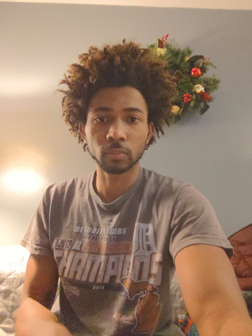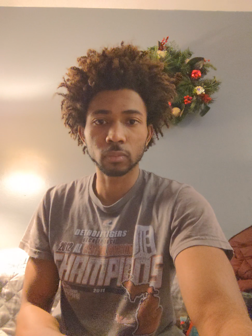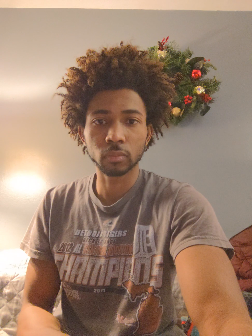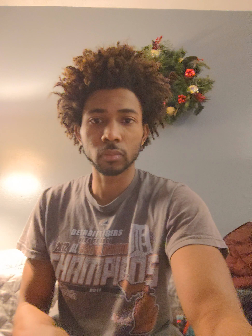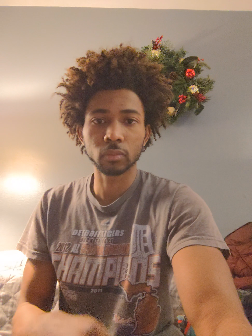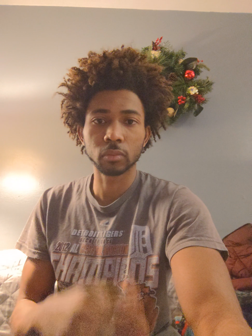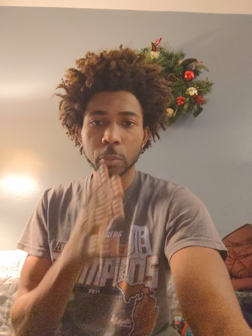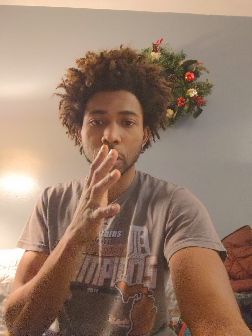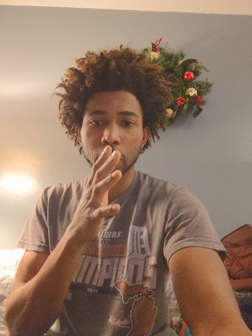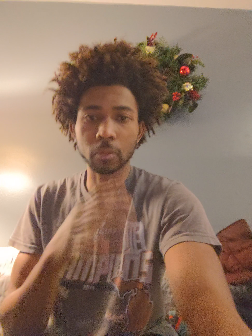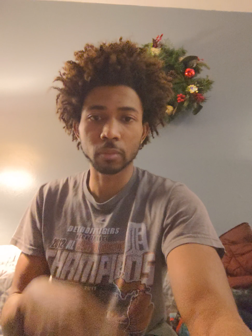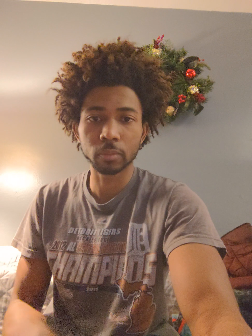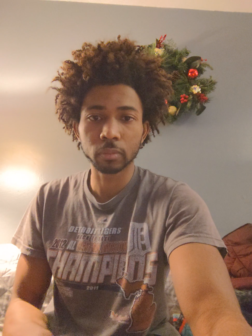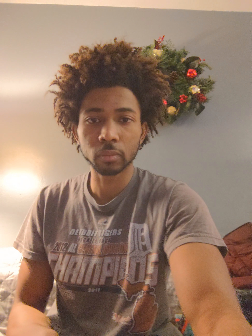mom